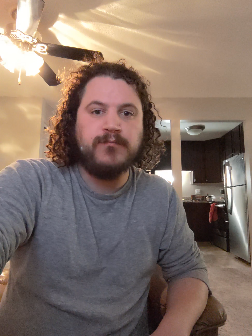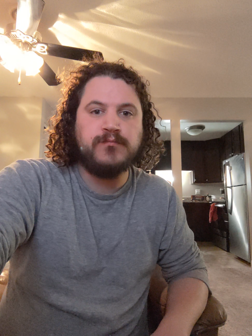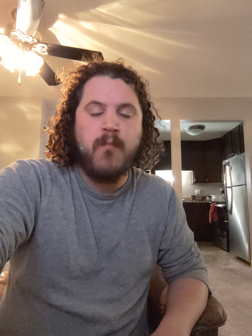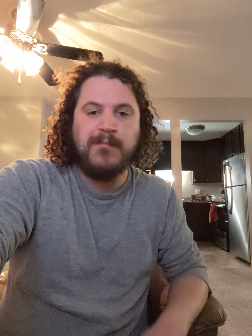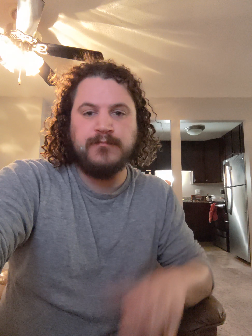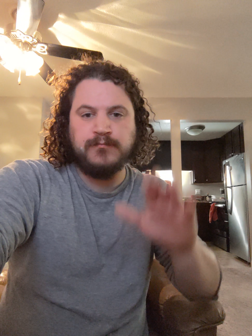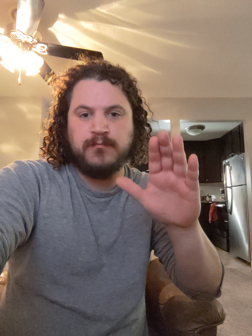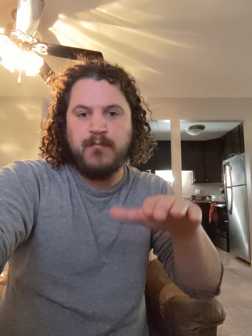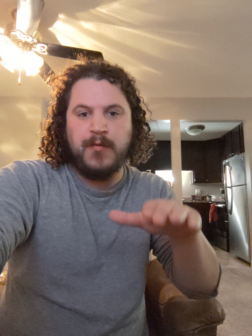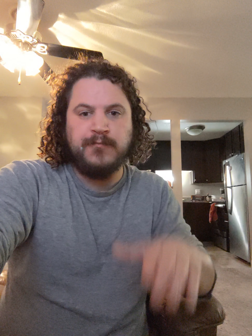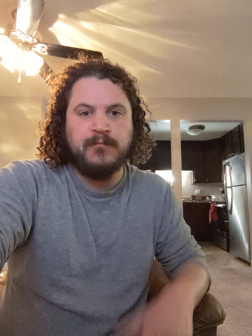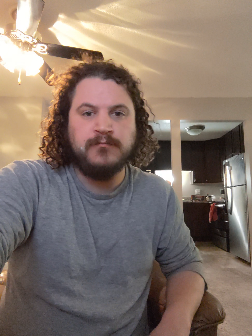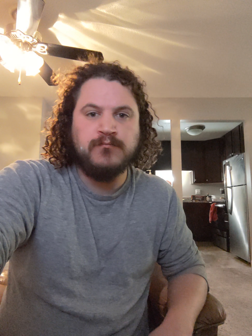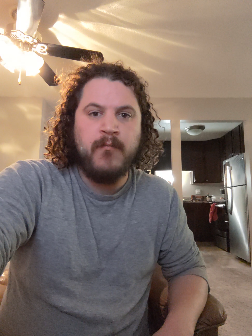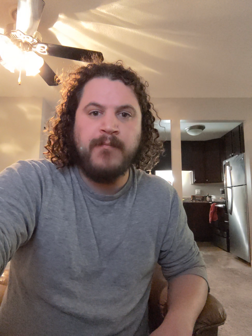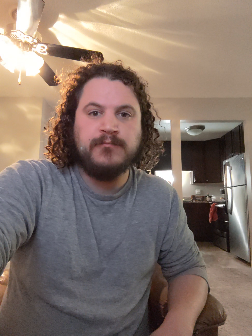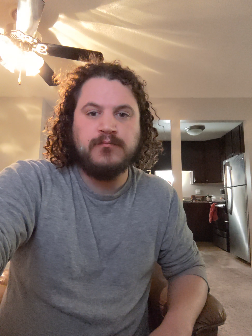on